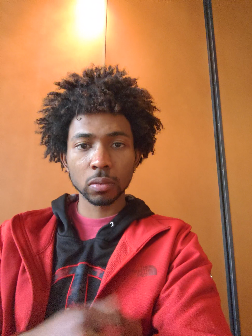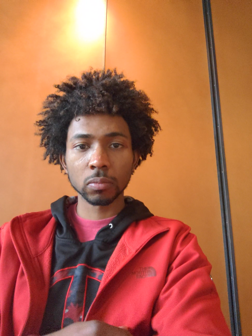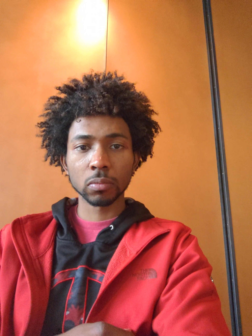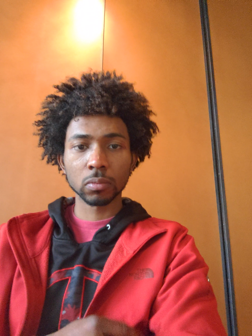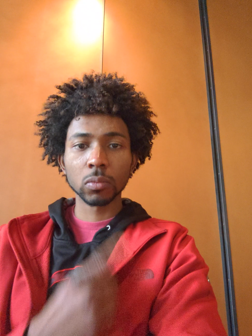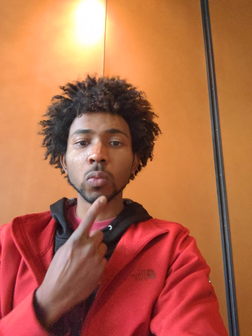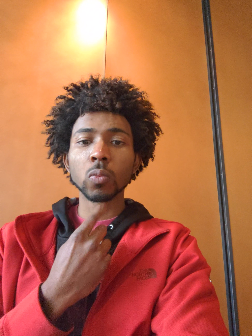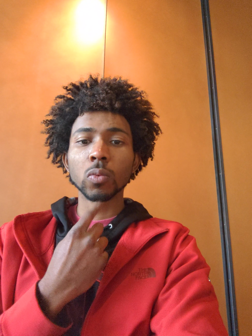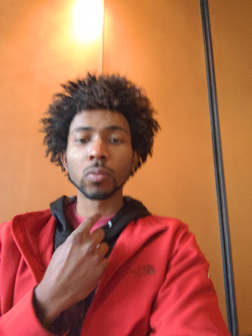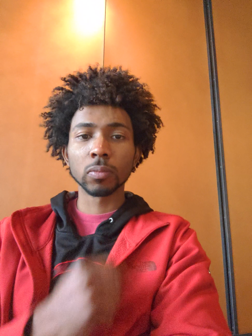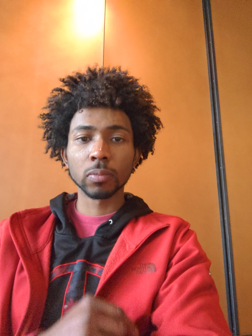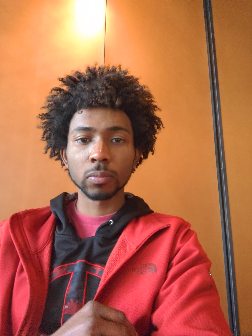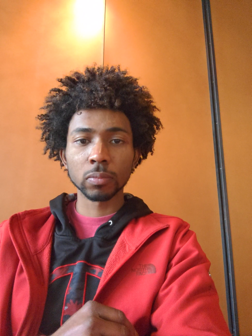red